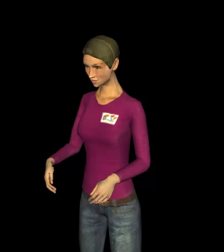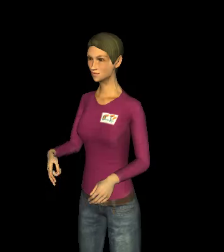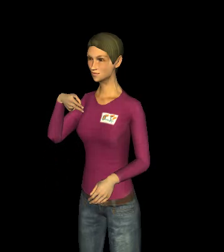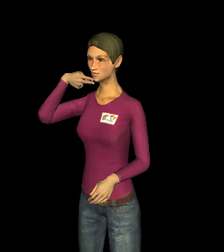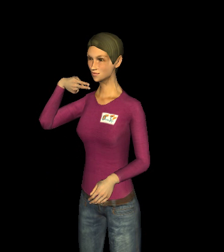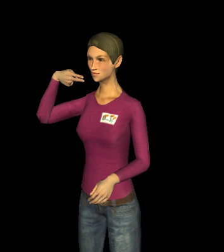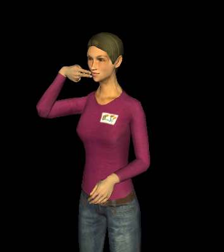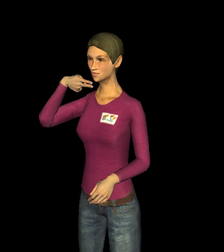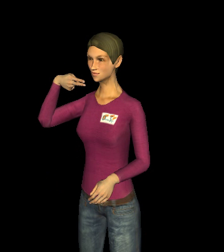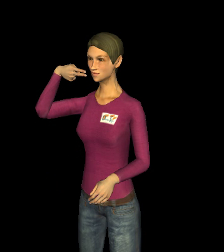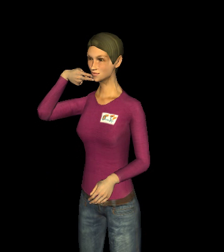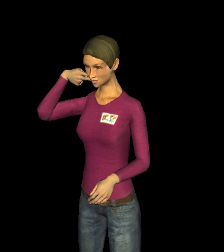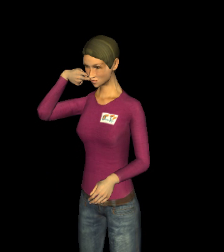نوفمبر